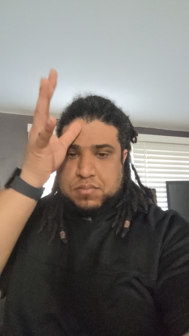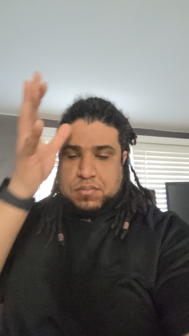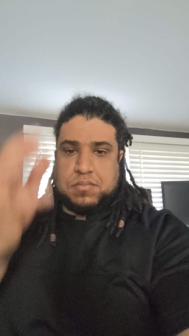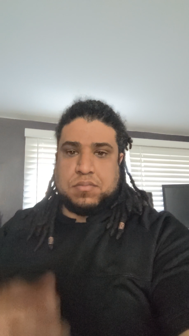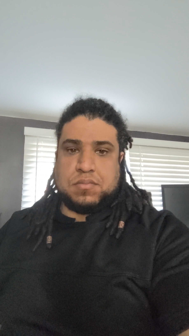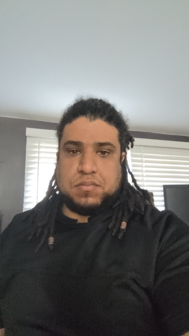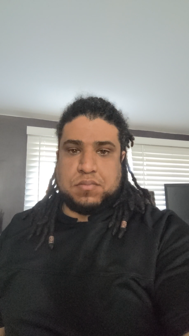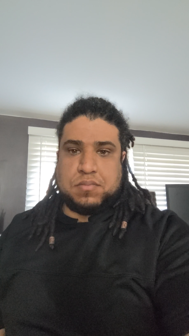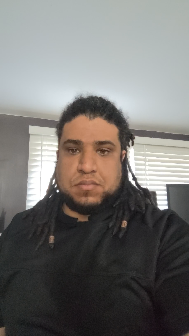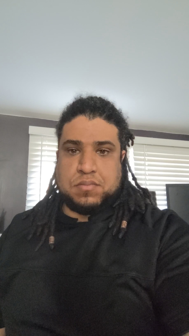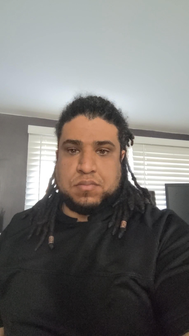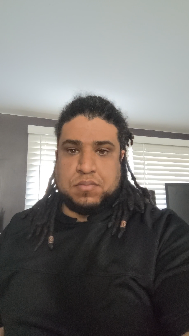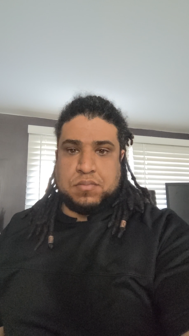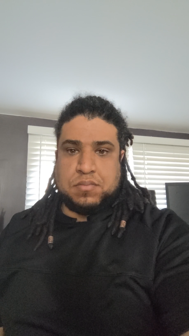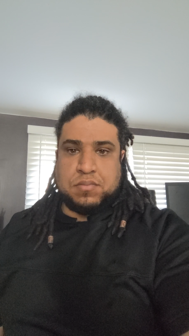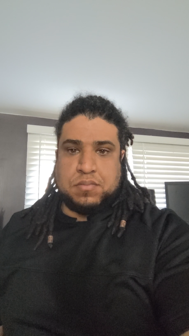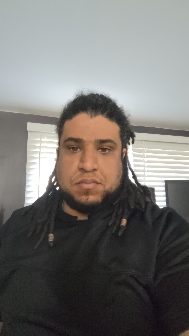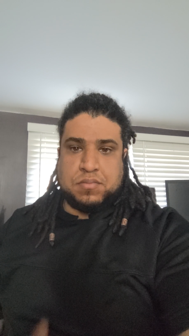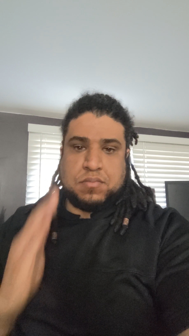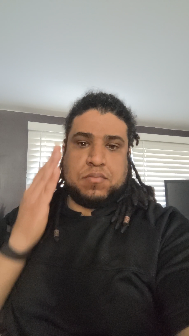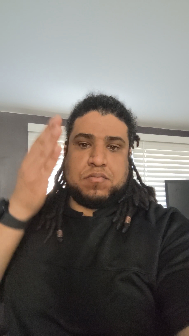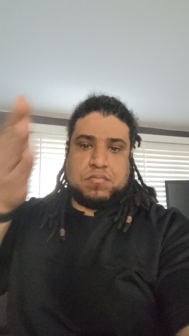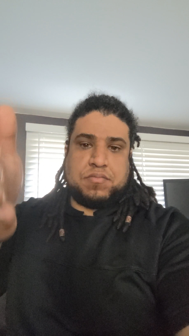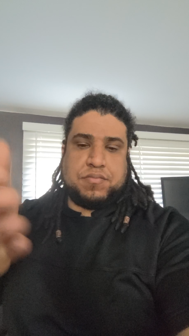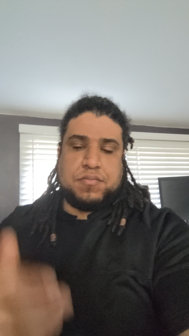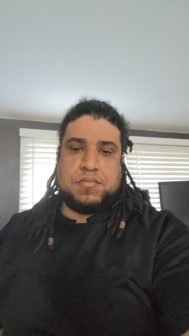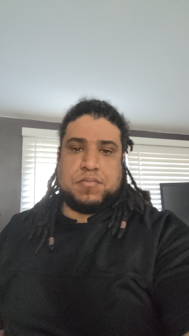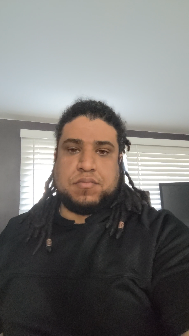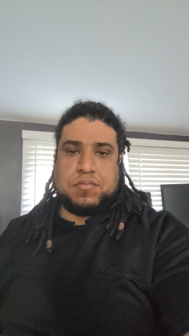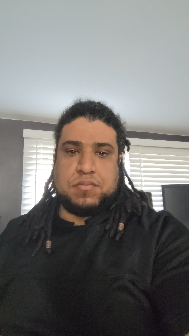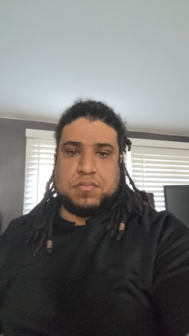over